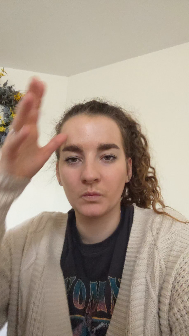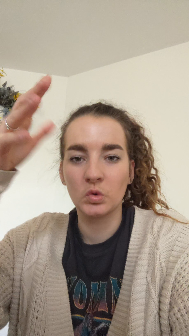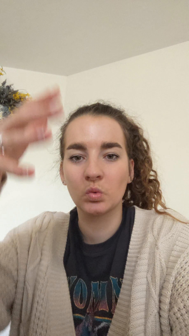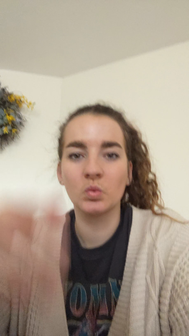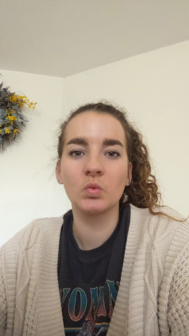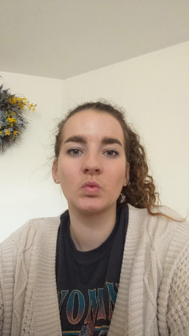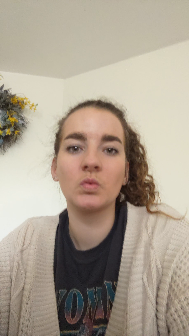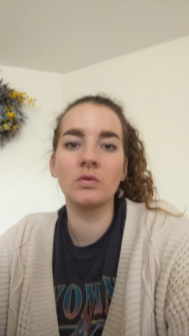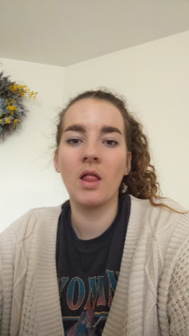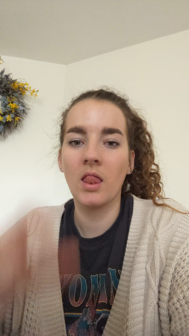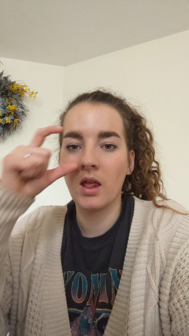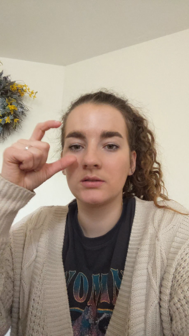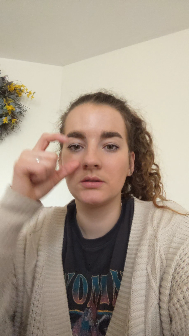glasses